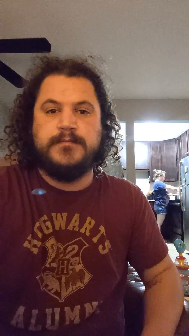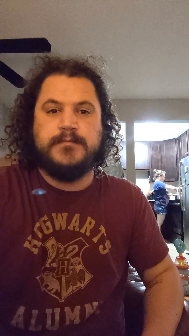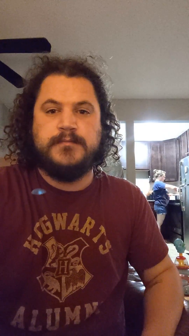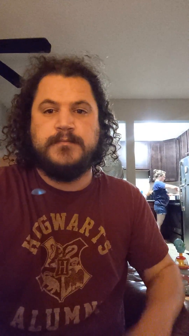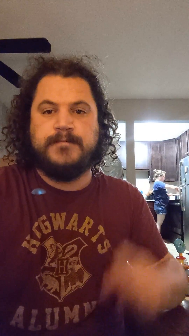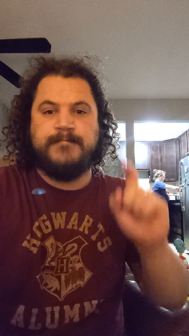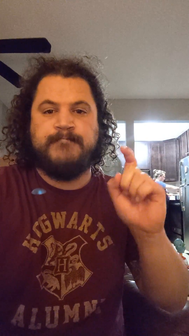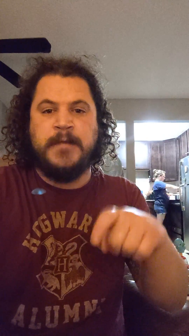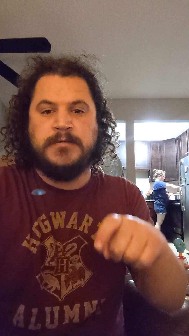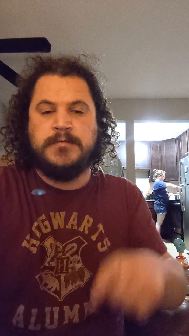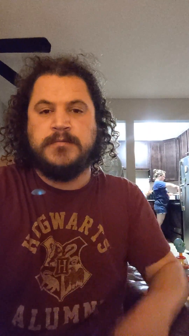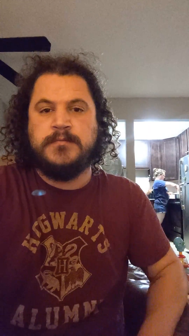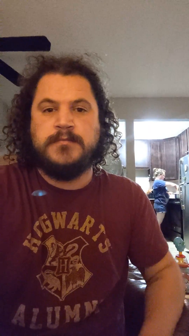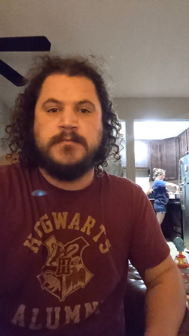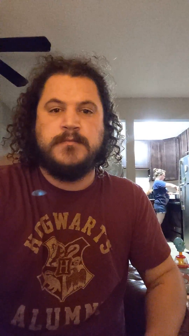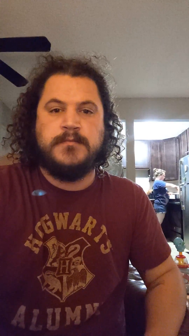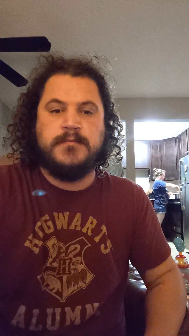must